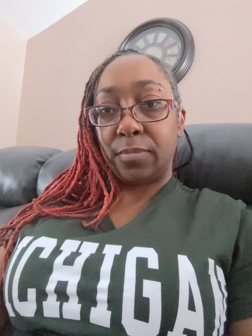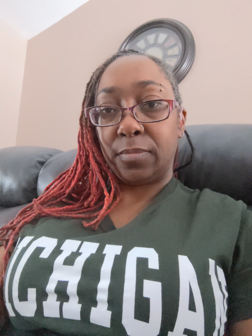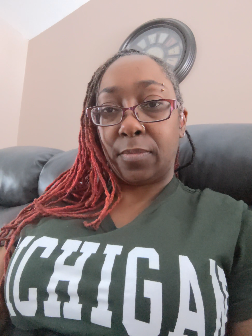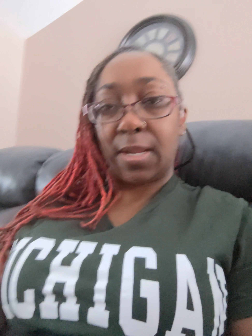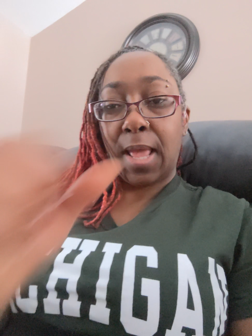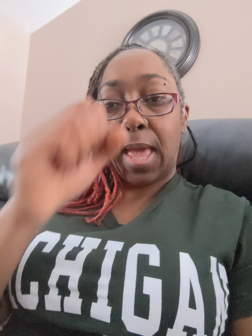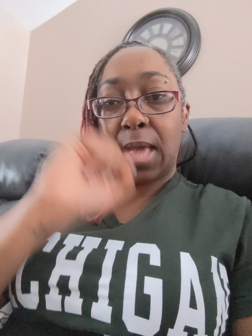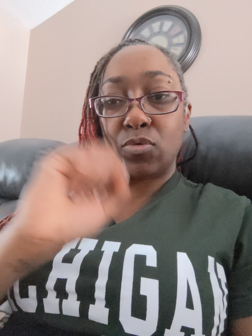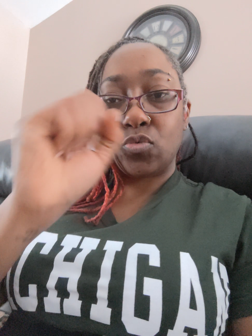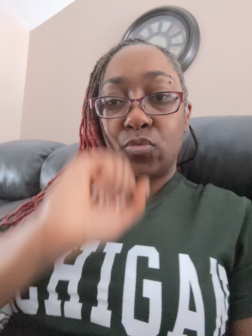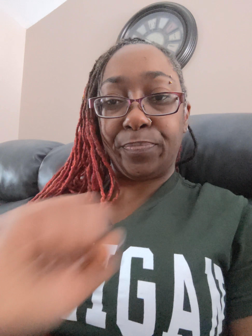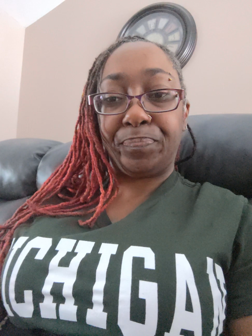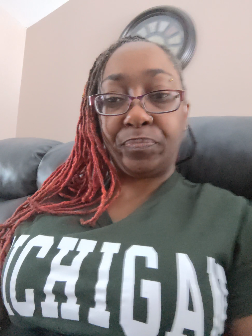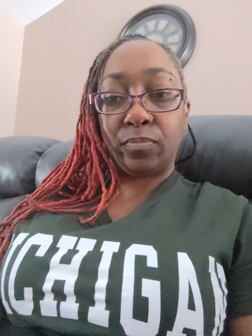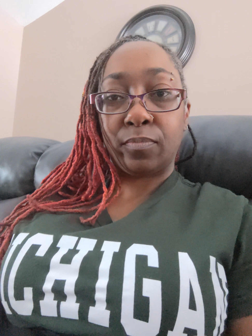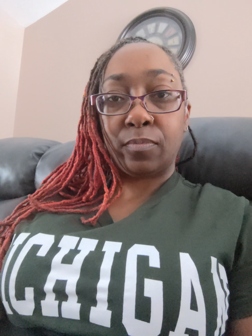ice cream